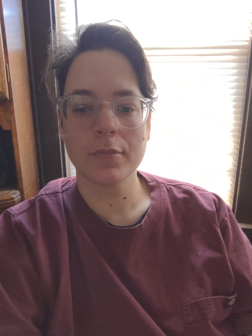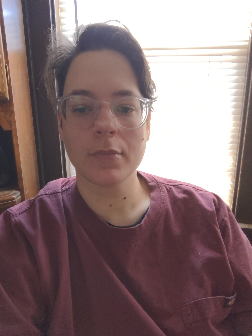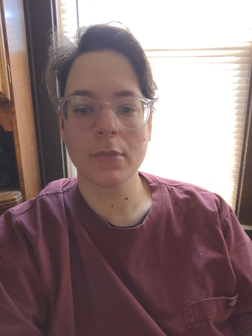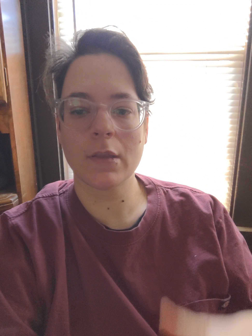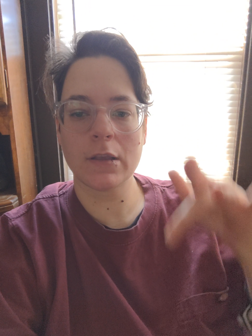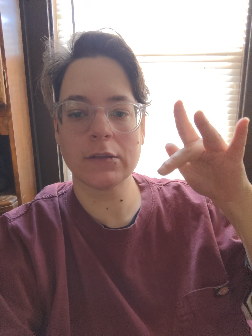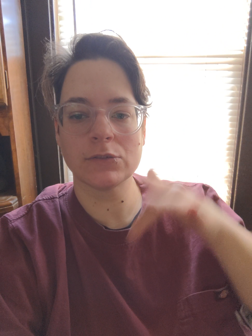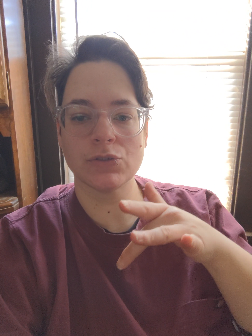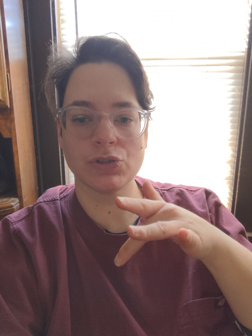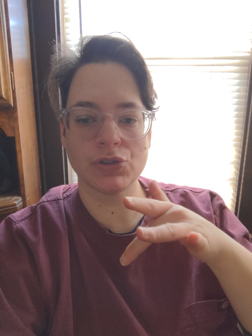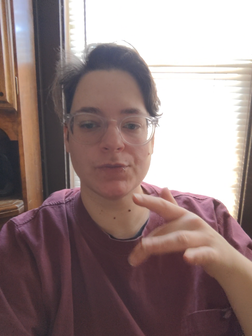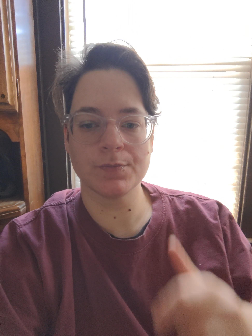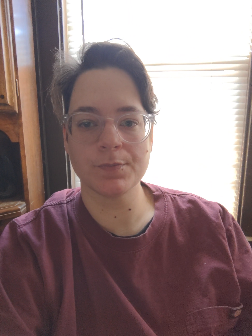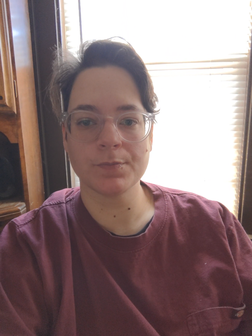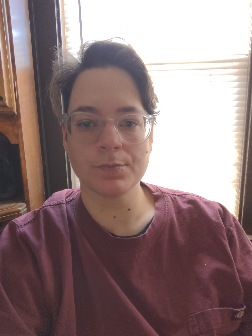touch